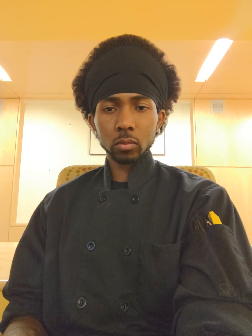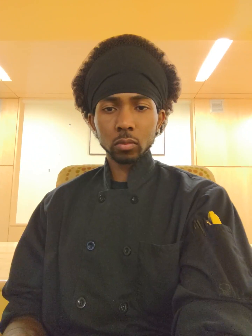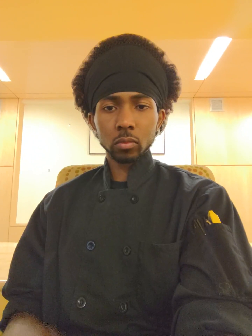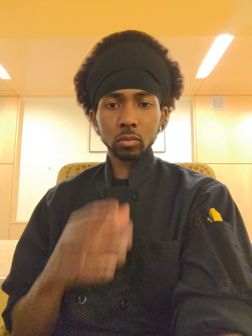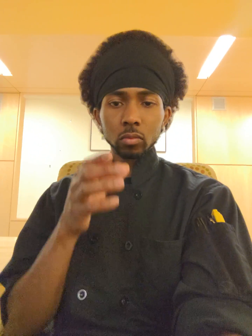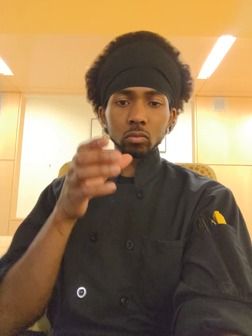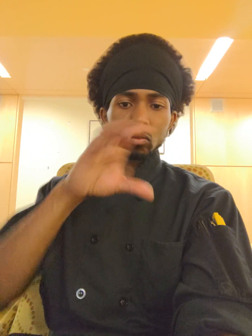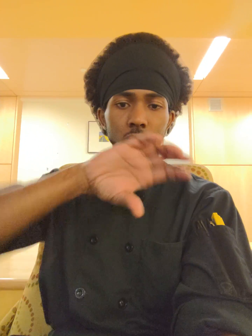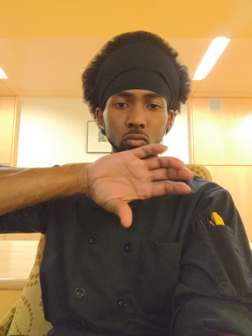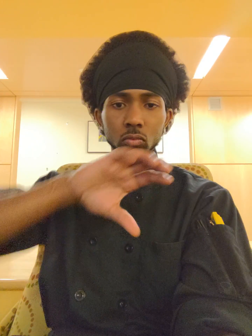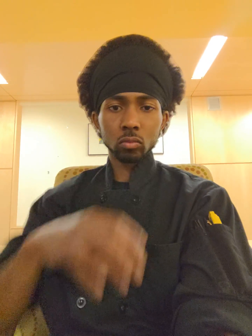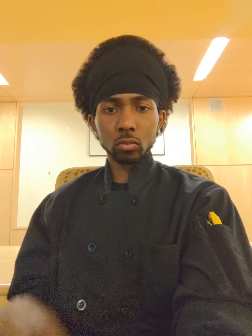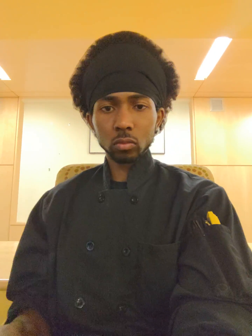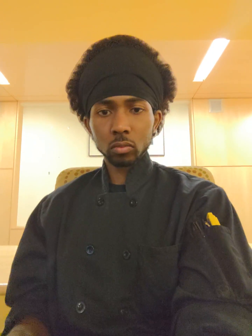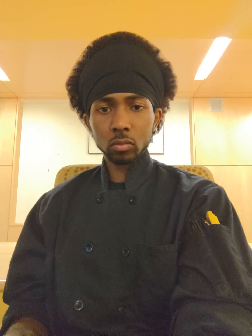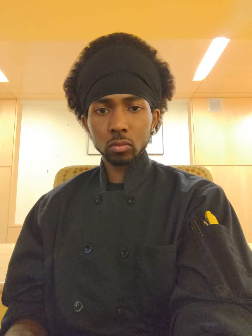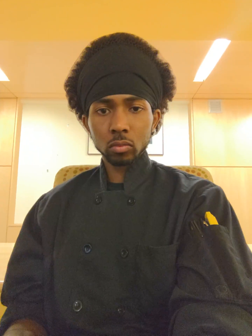pour